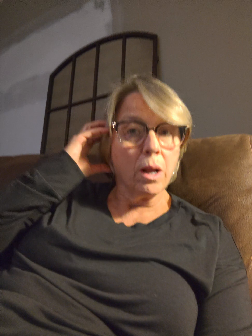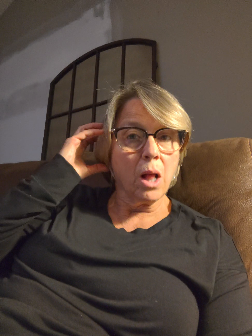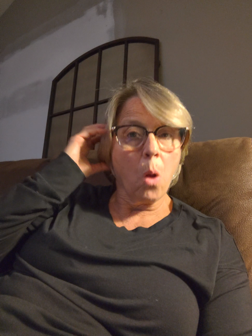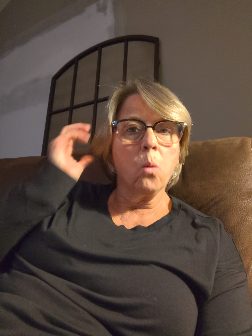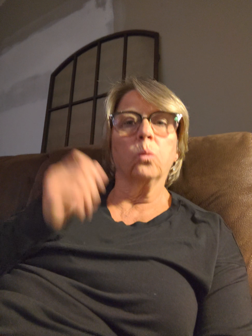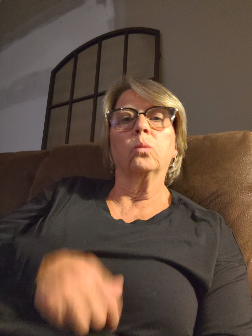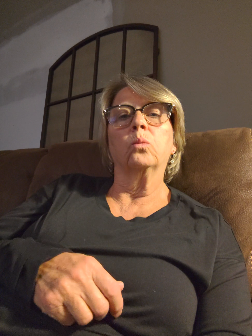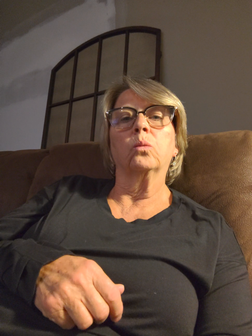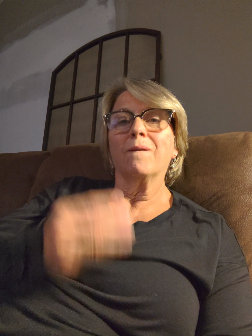radio